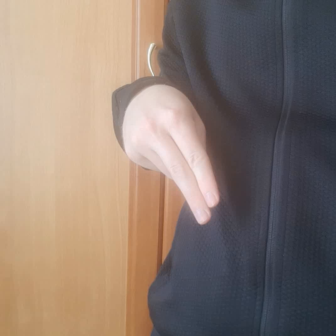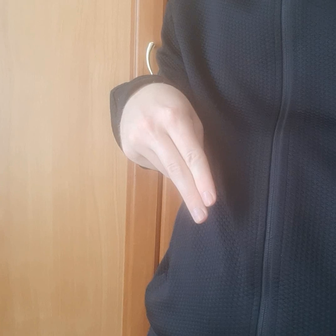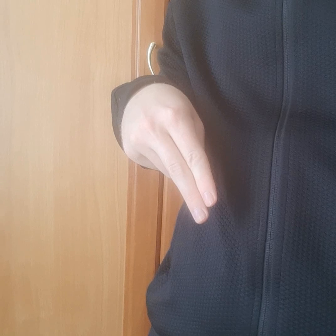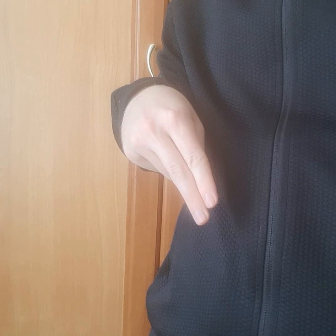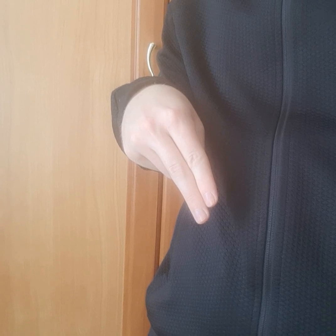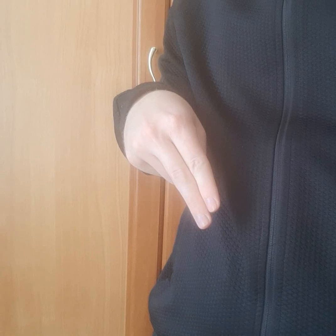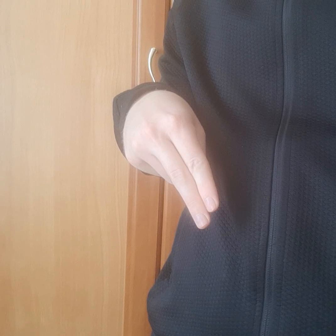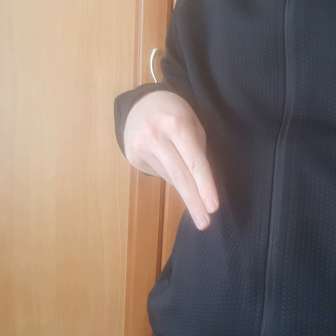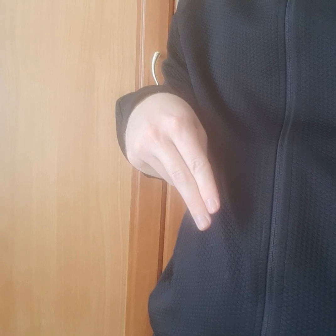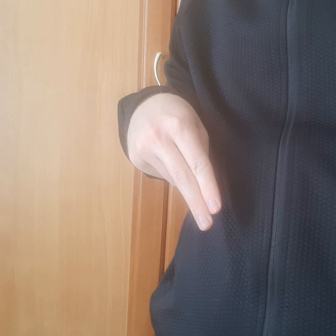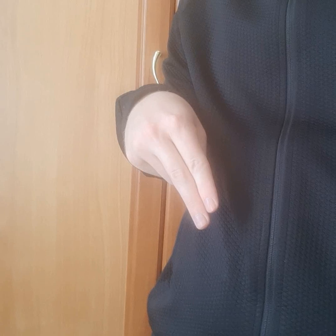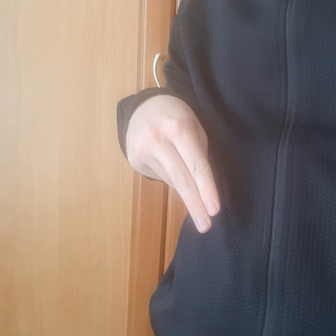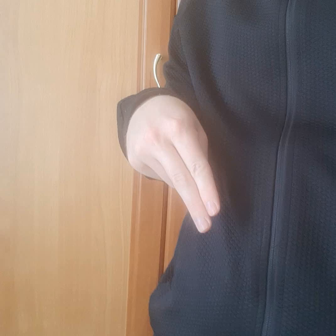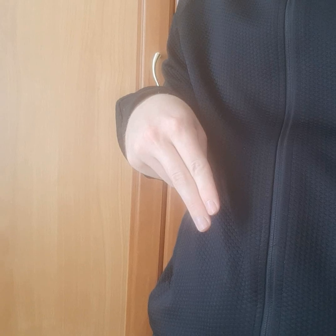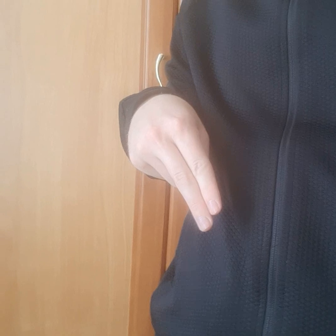П